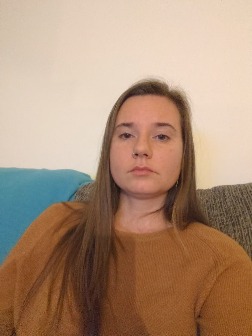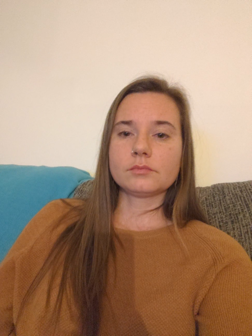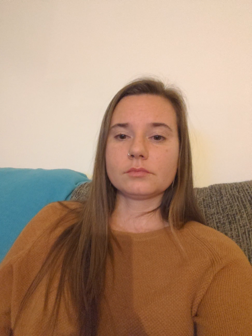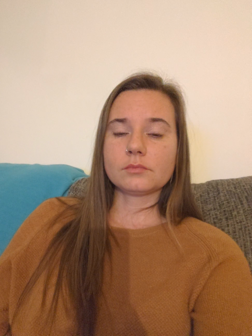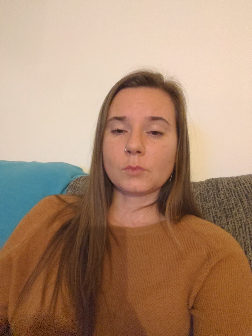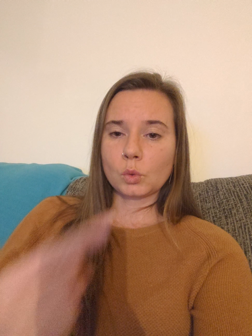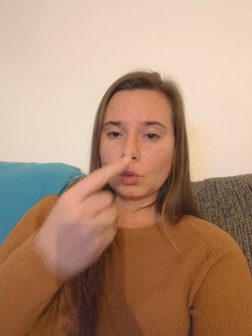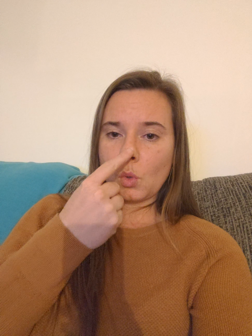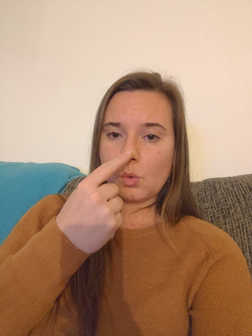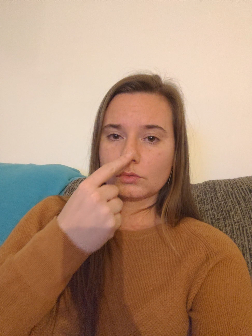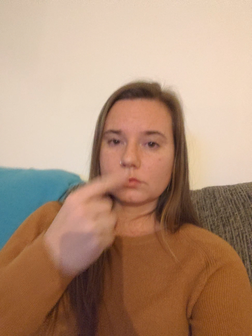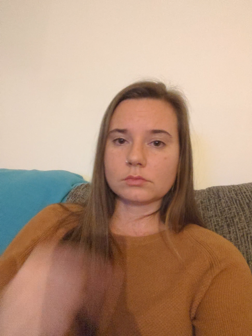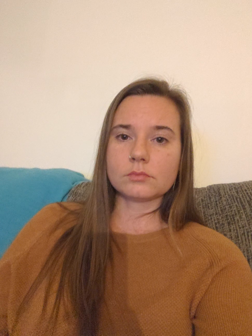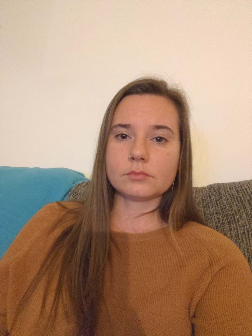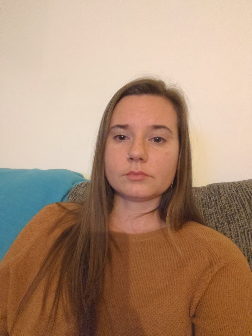nose